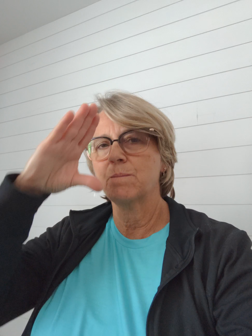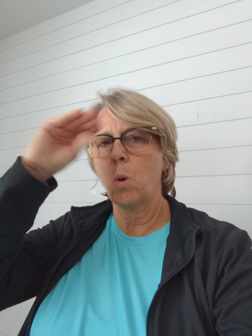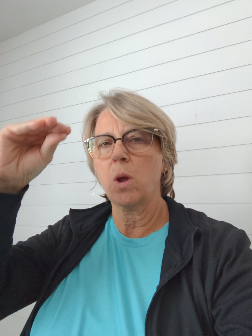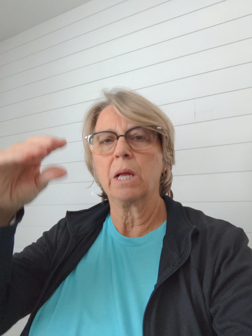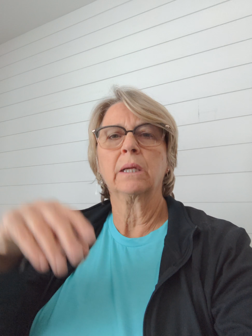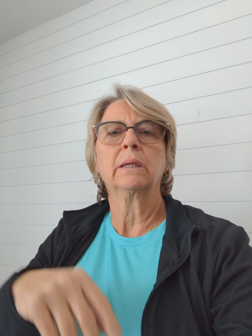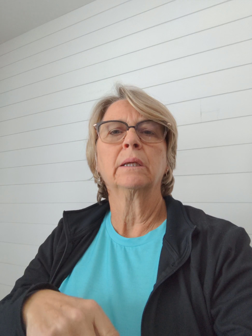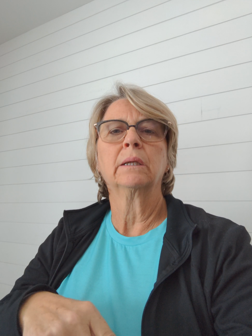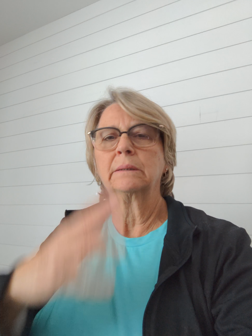boy